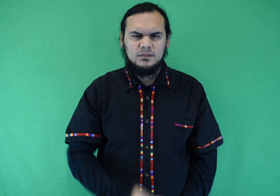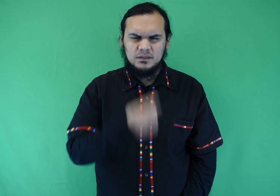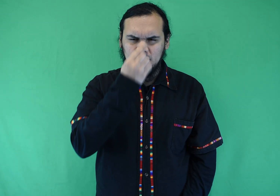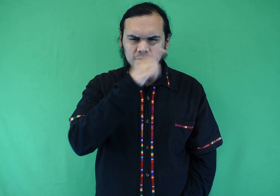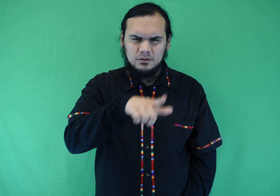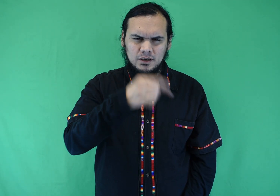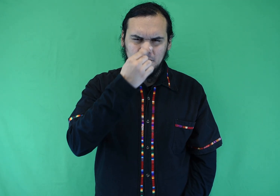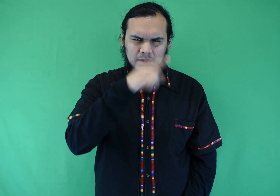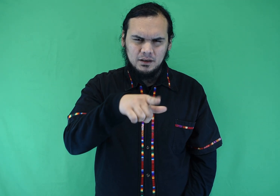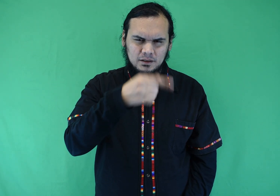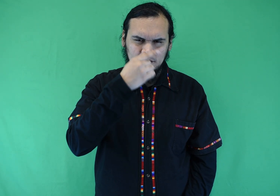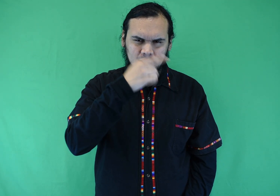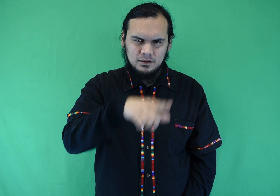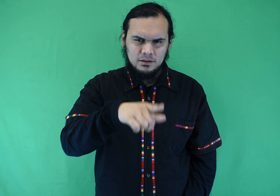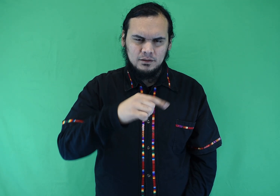gripe